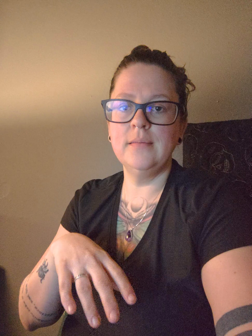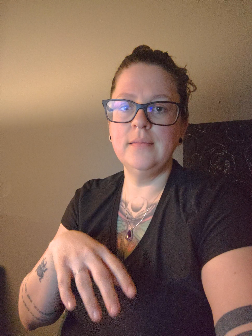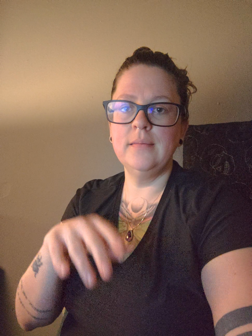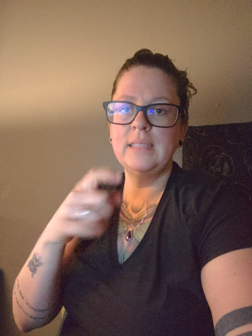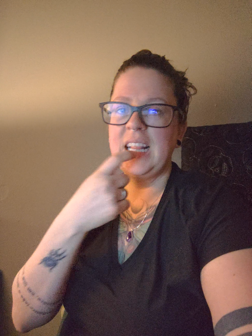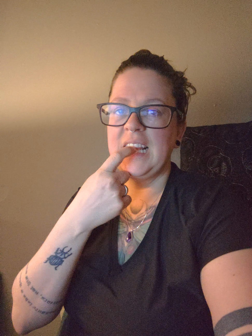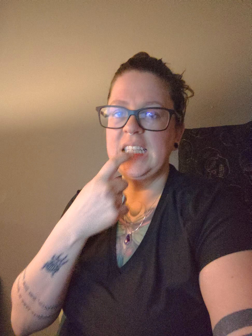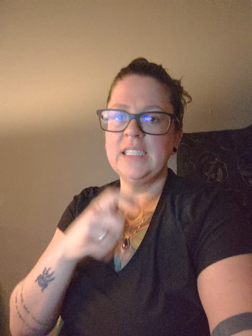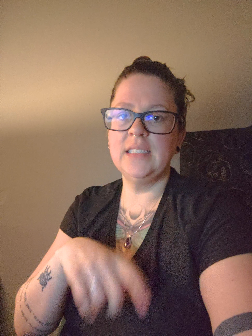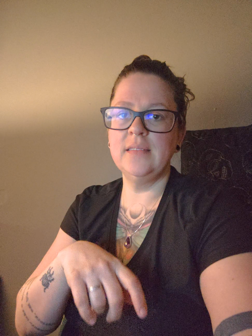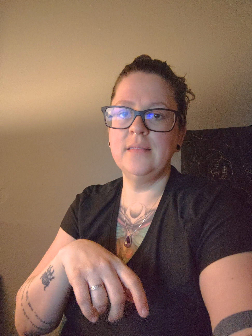window